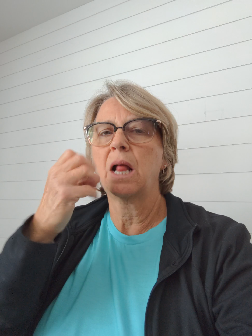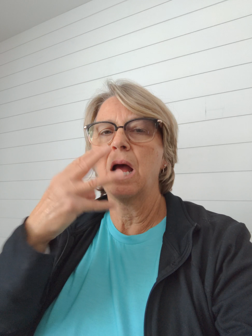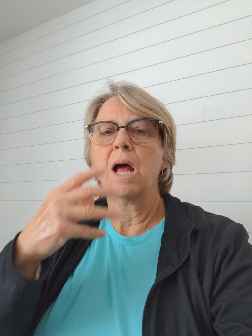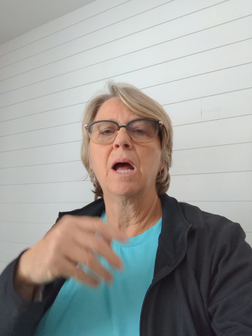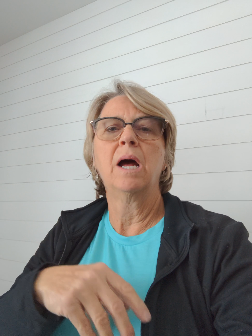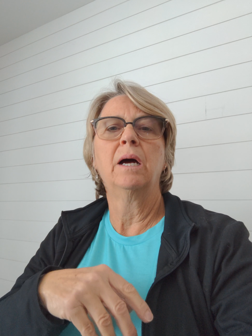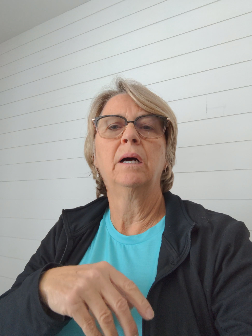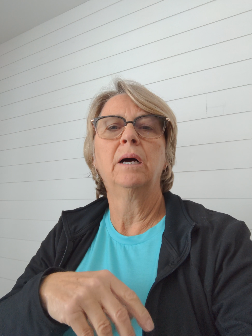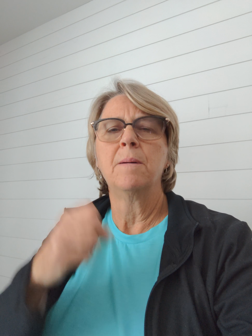snack